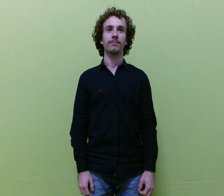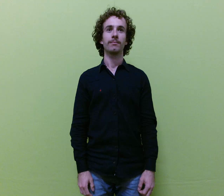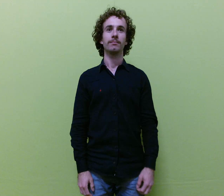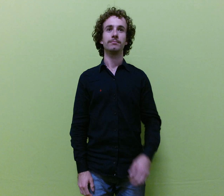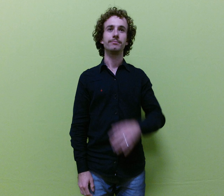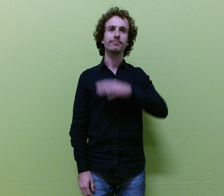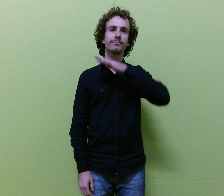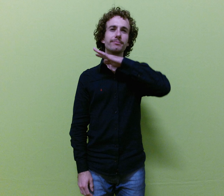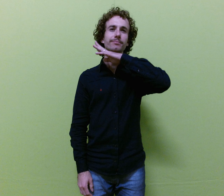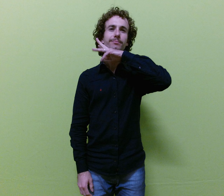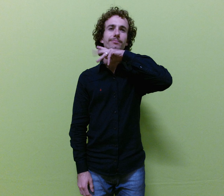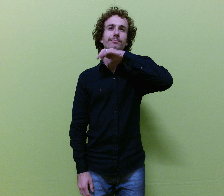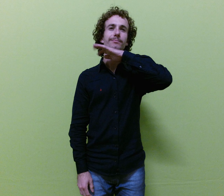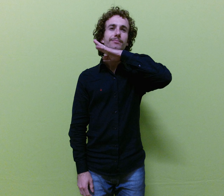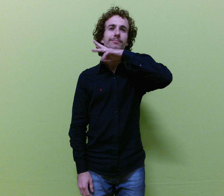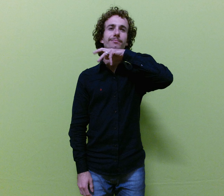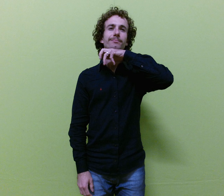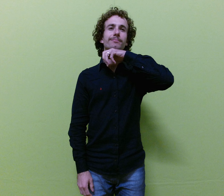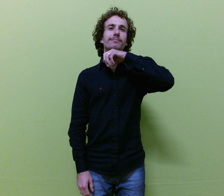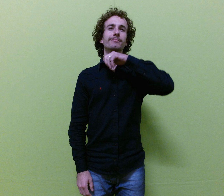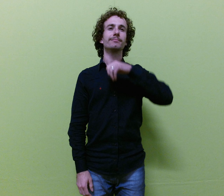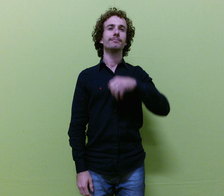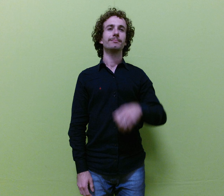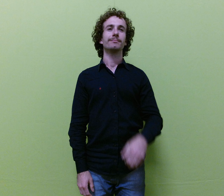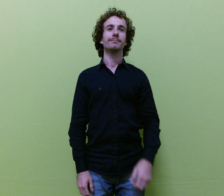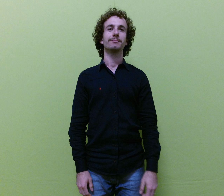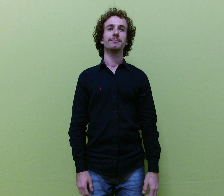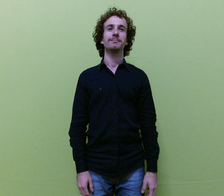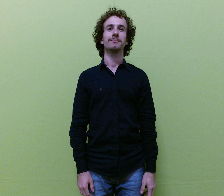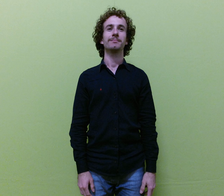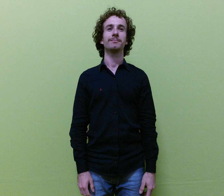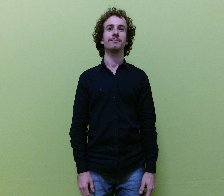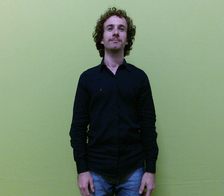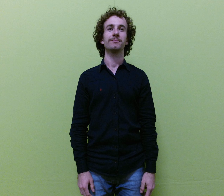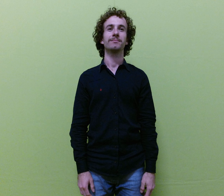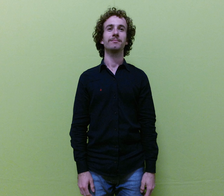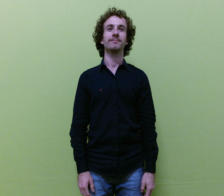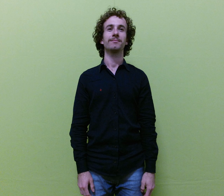ruim